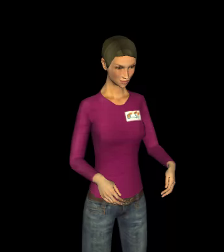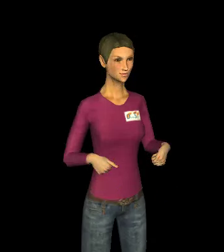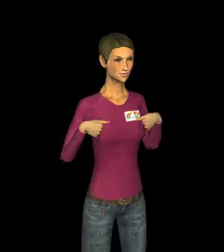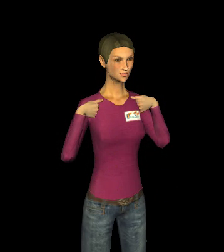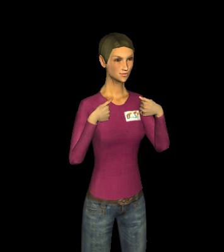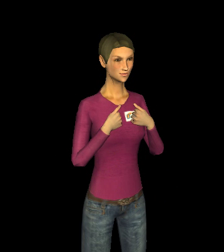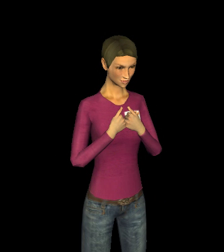معطف